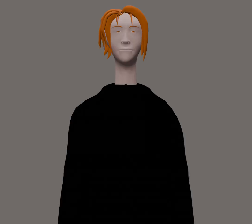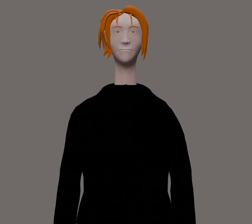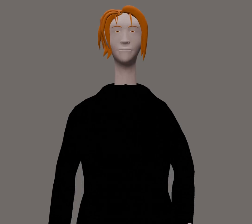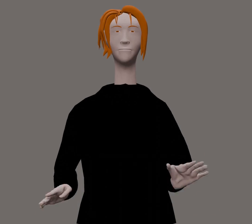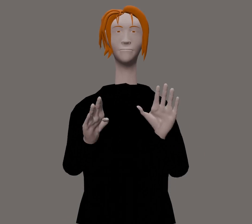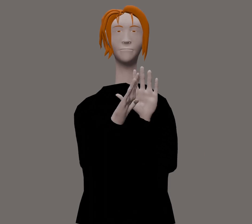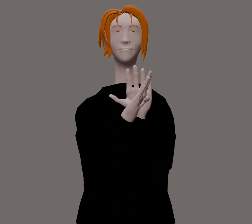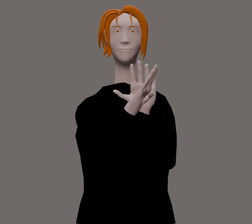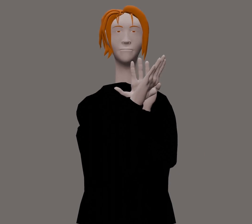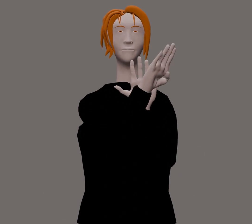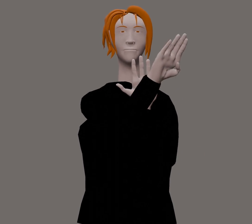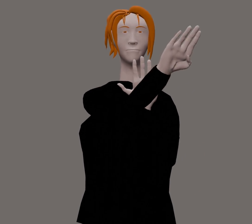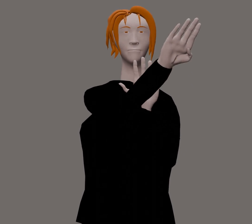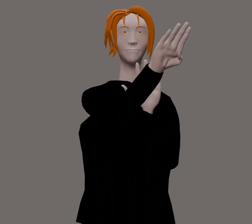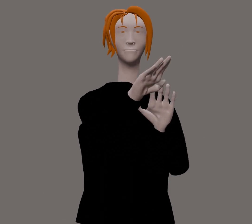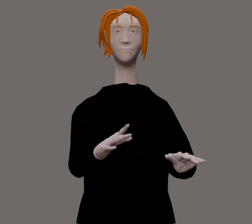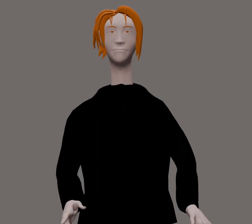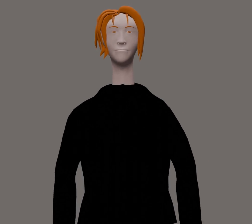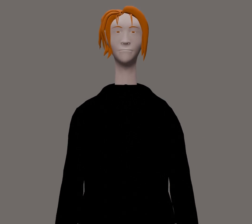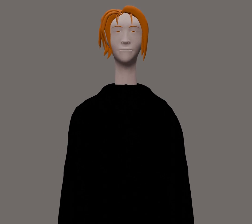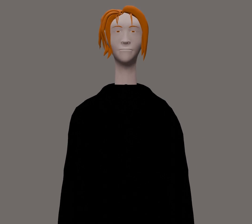Booming